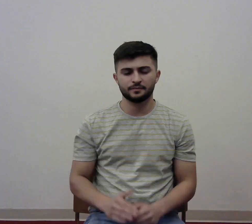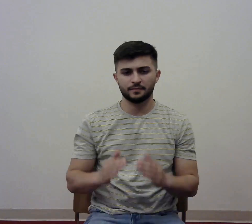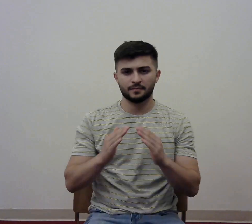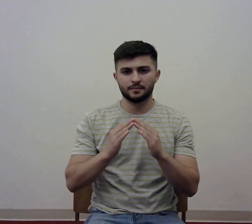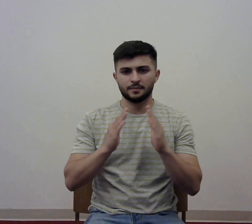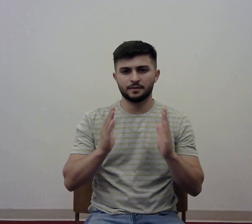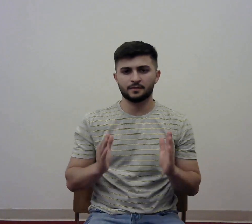ev